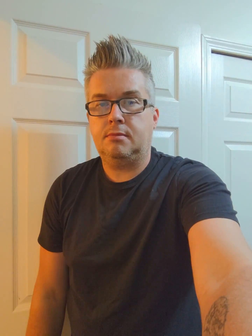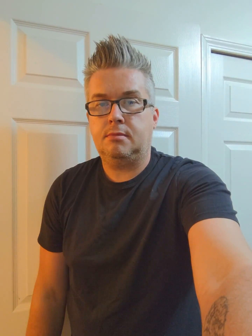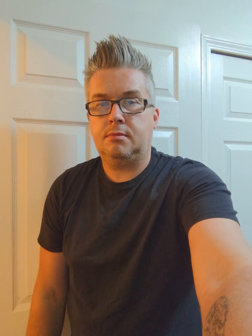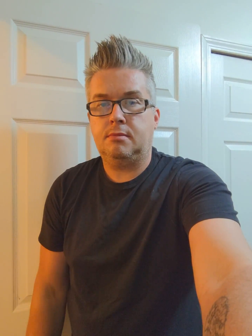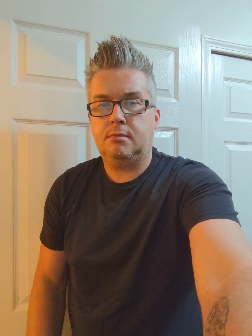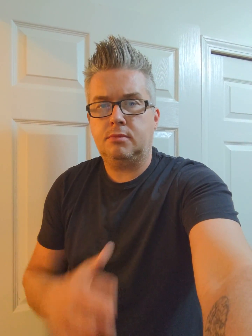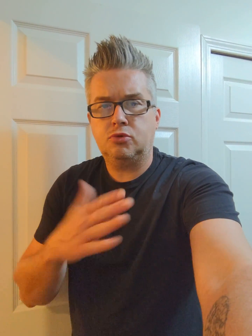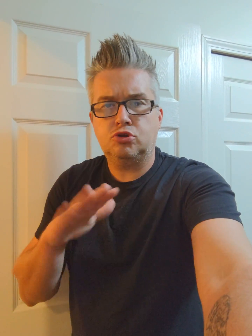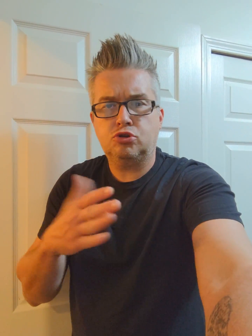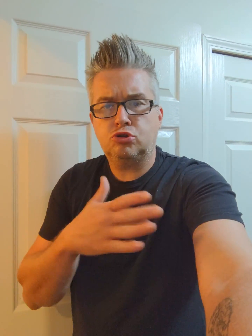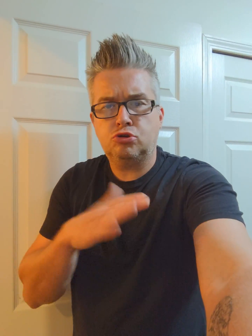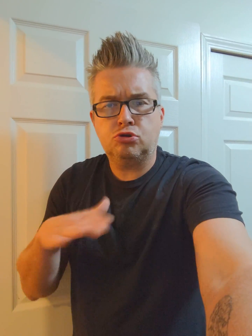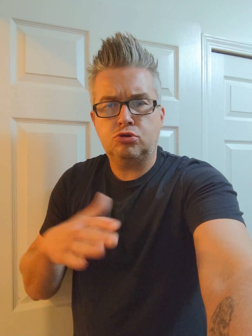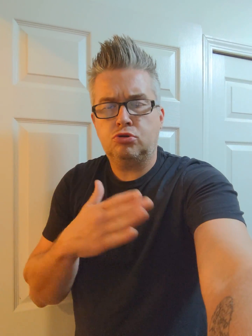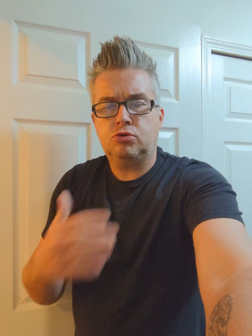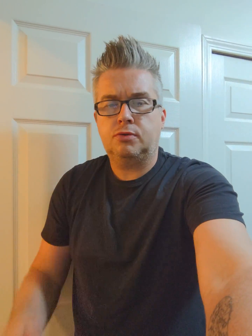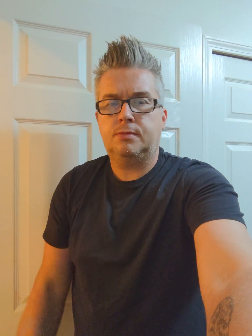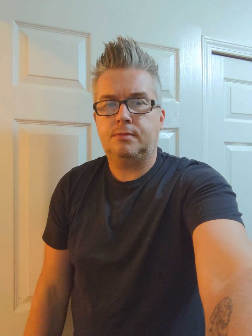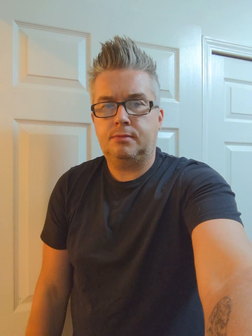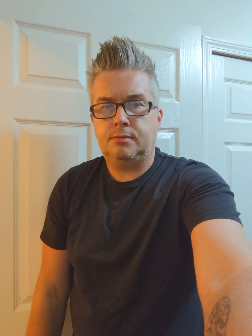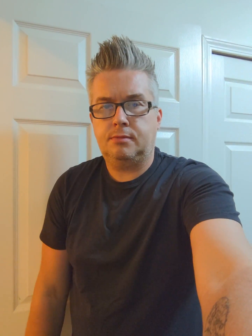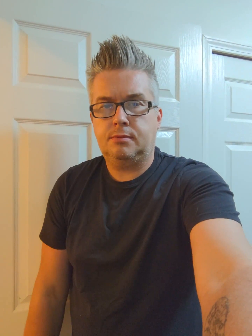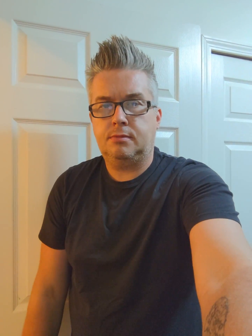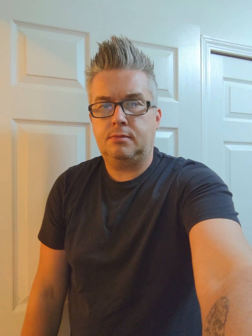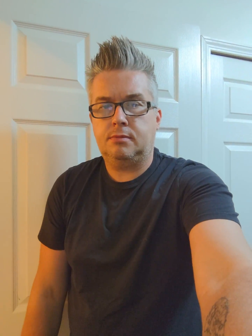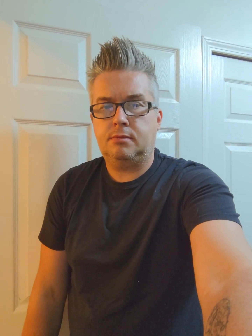cook